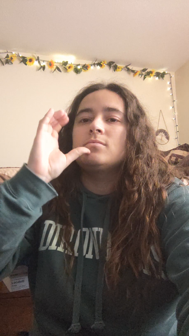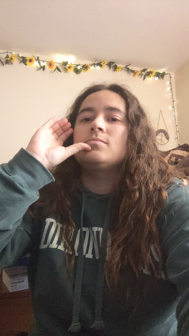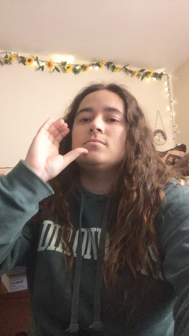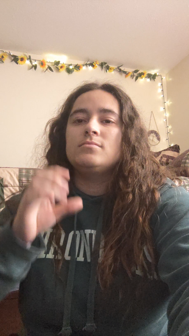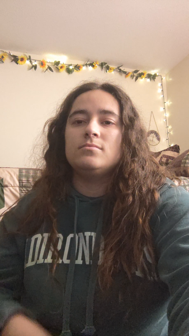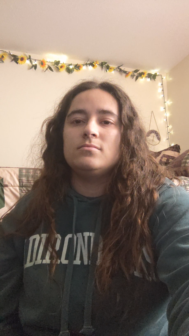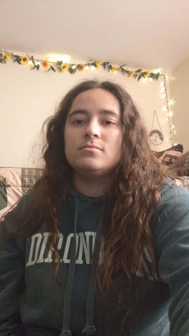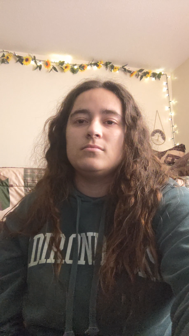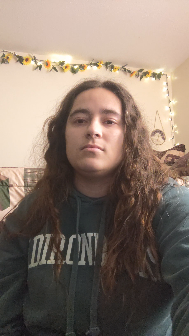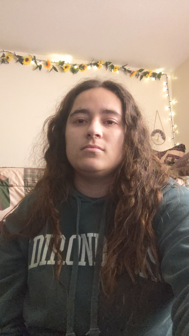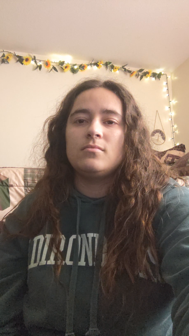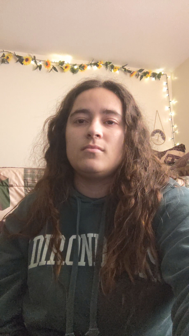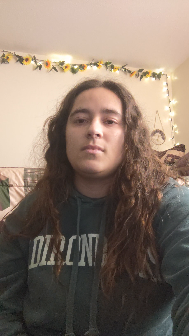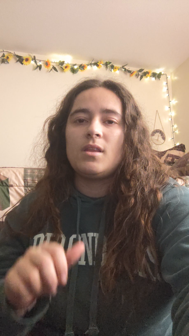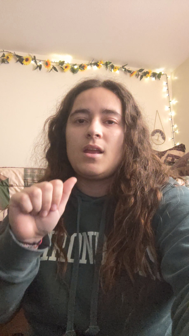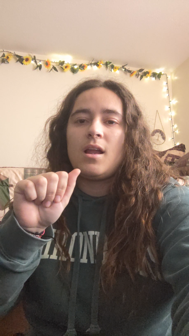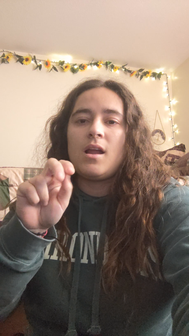an